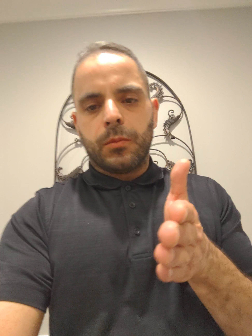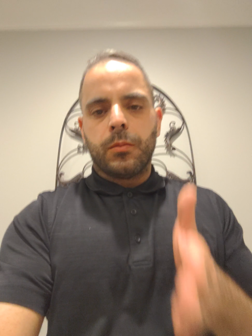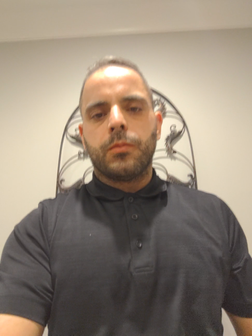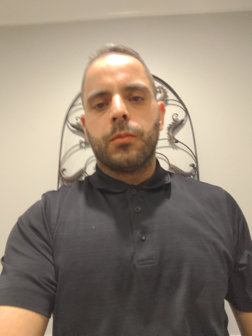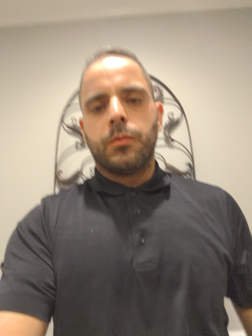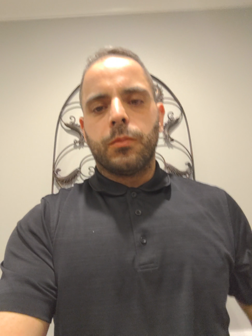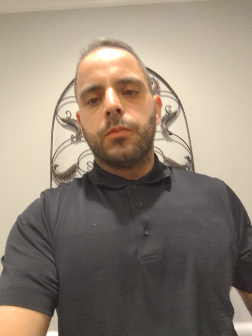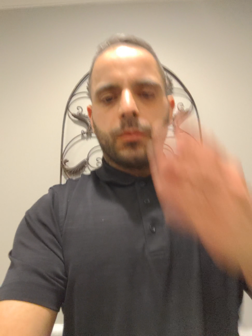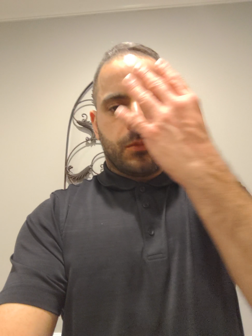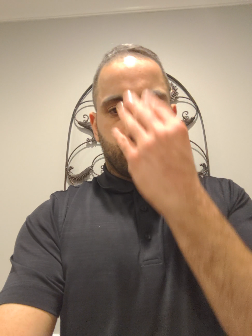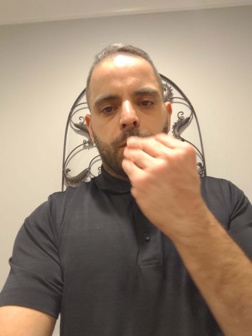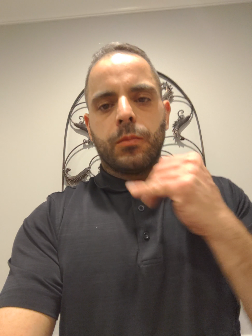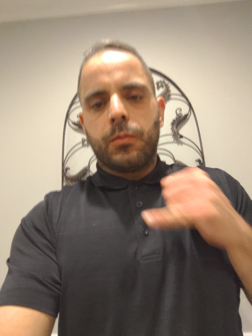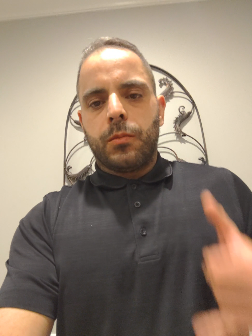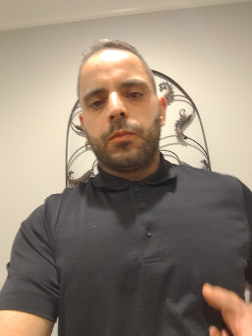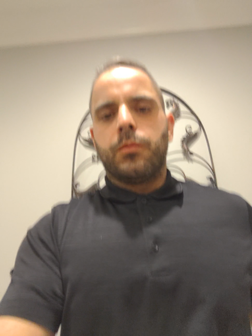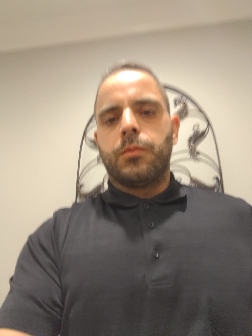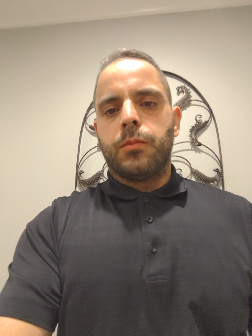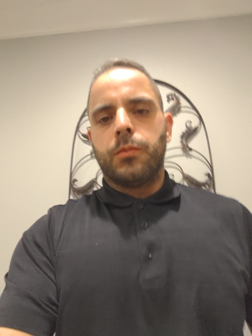pajamas